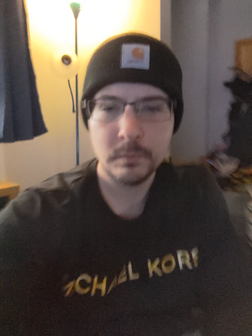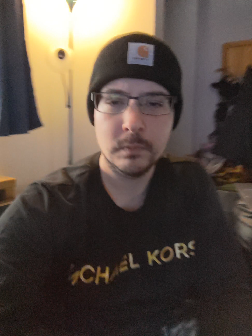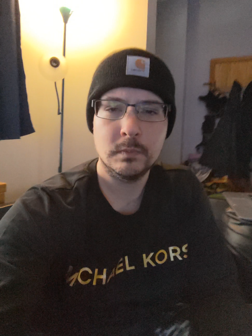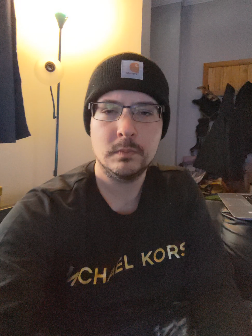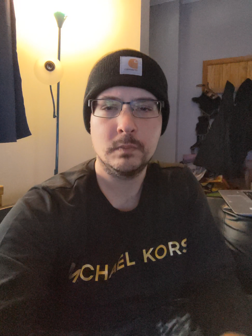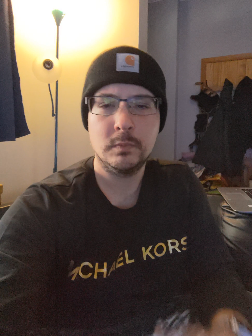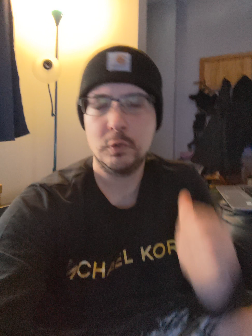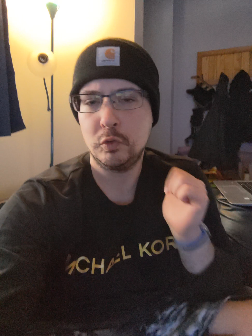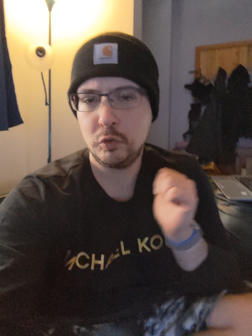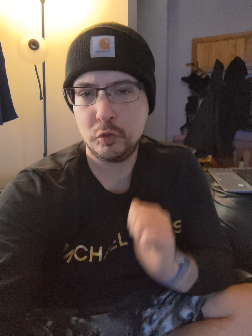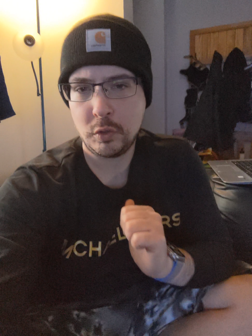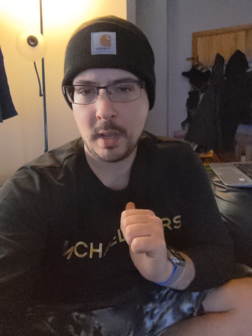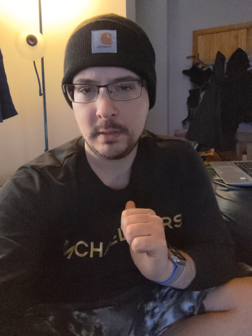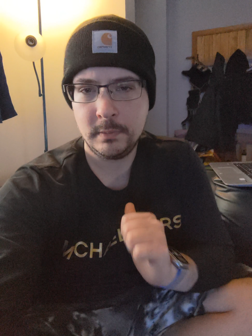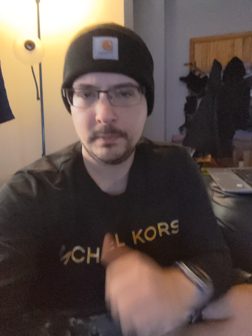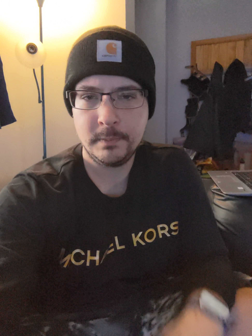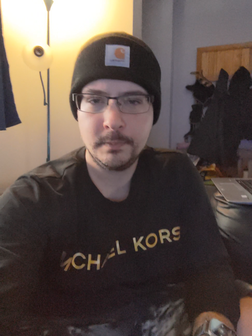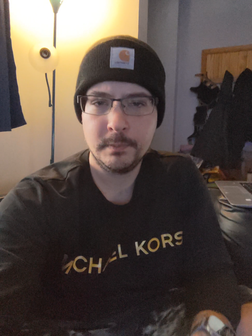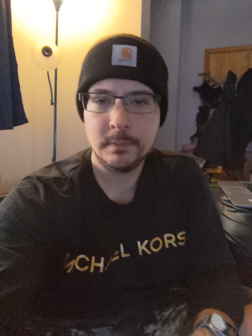jacket